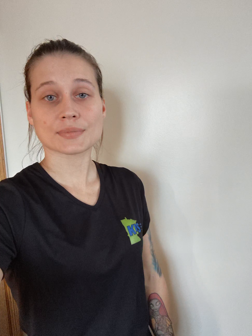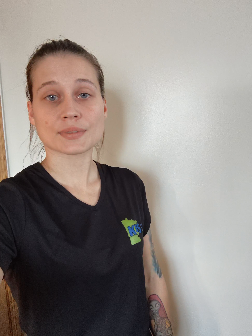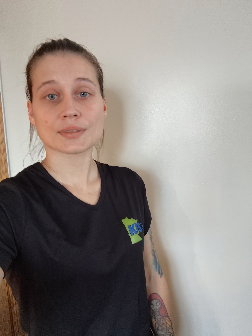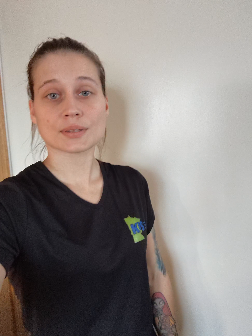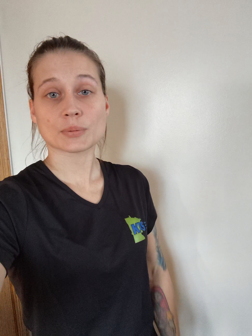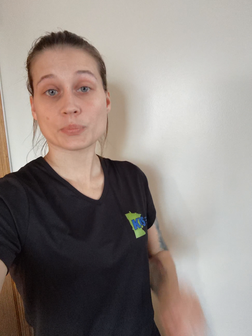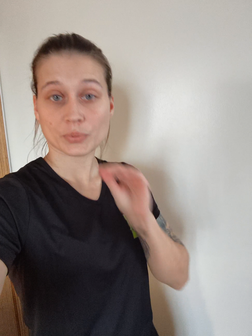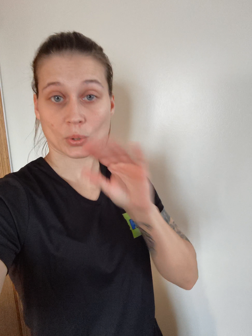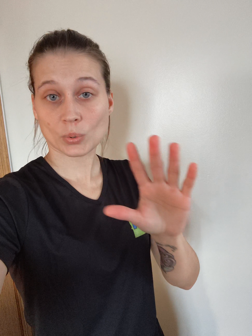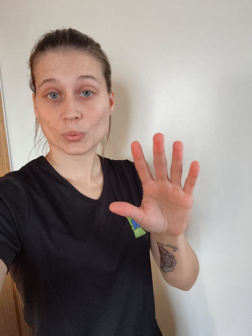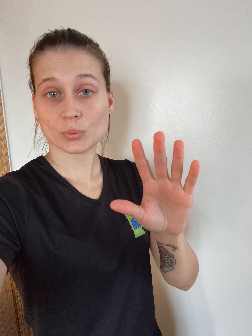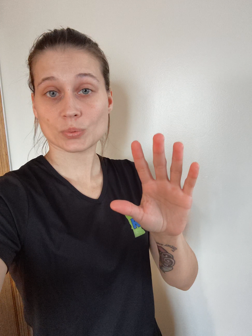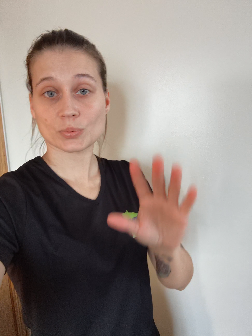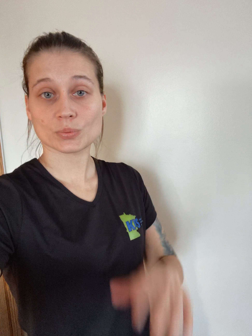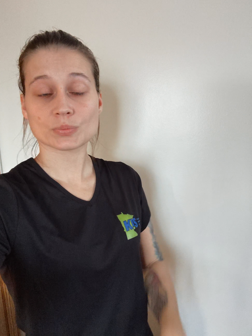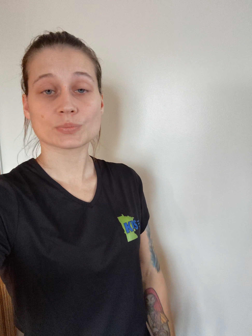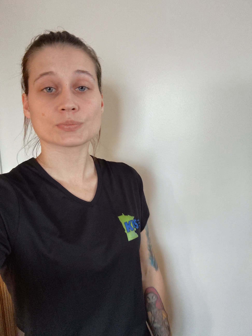blow